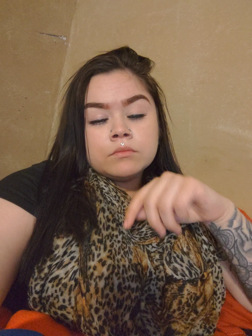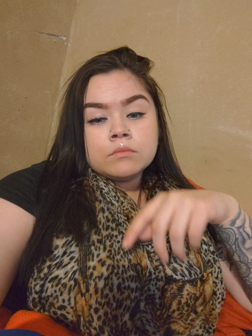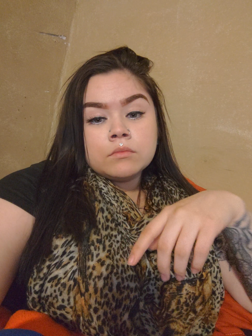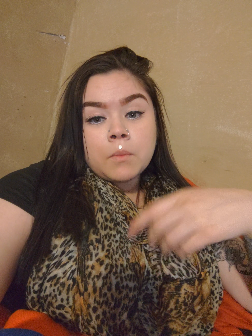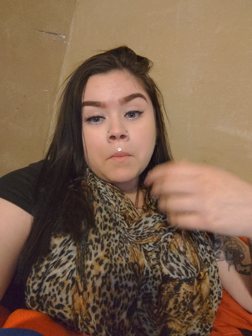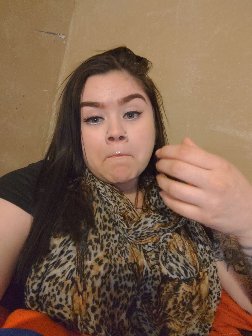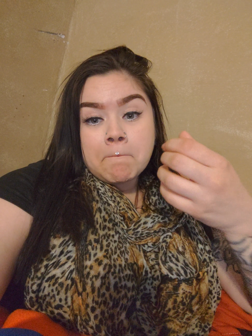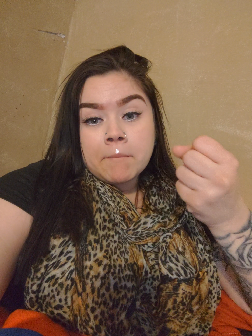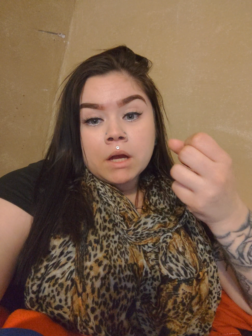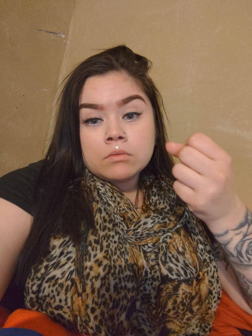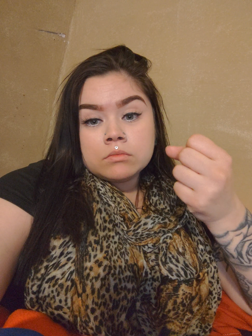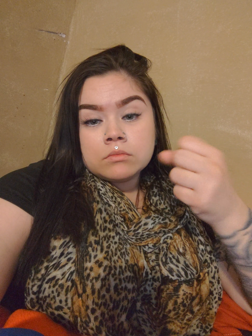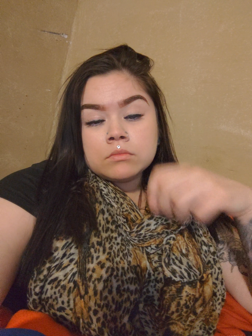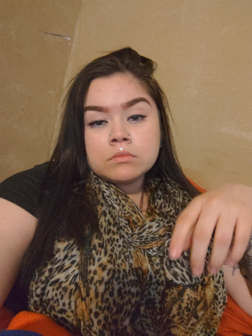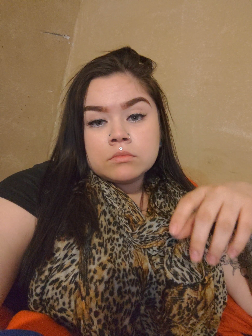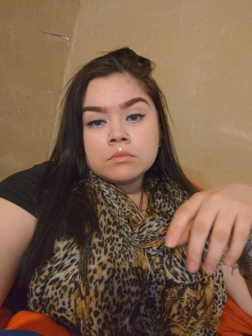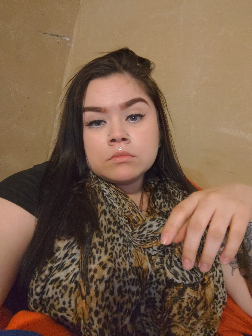milk